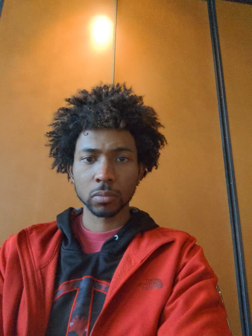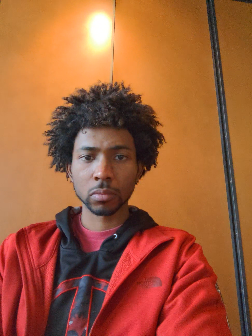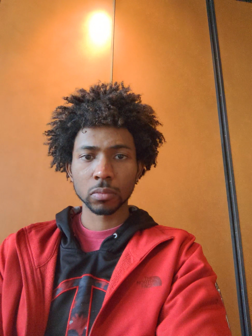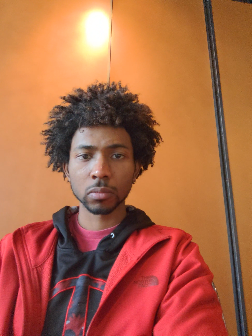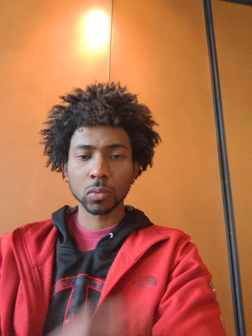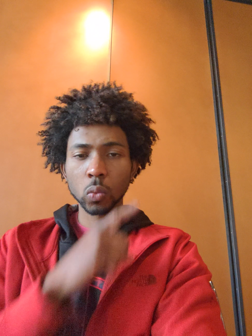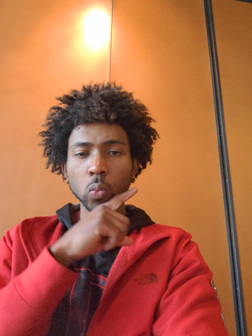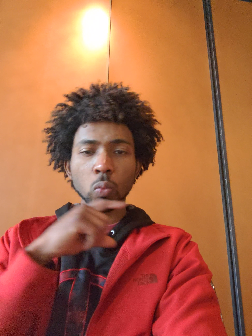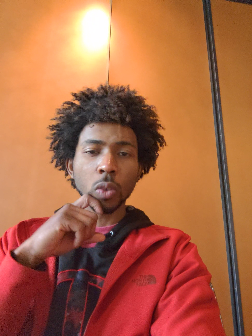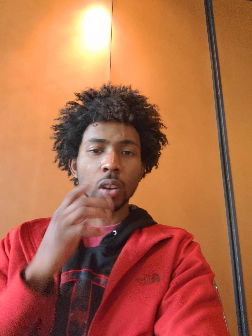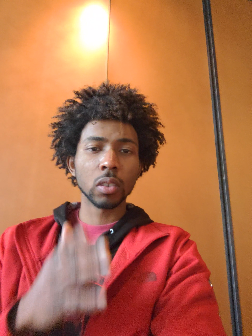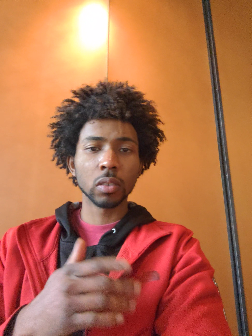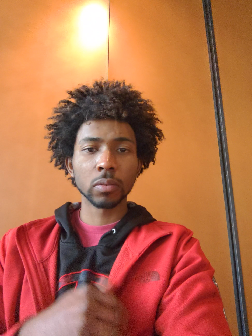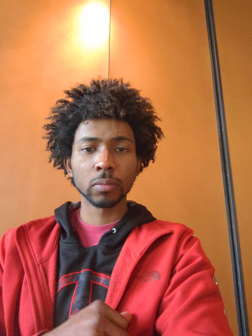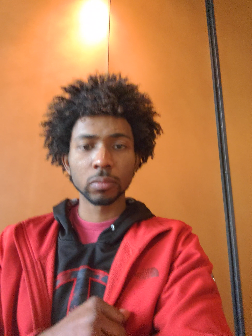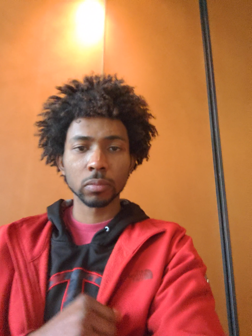dryer